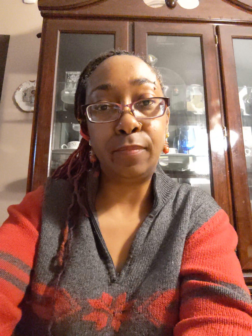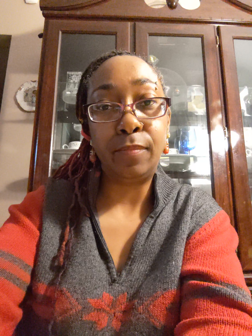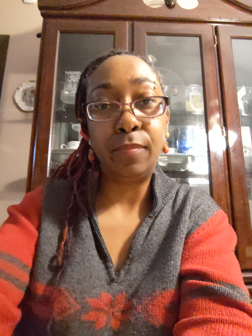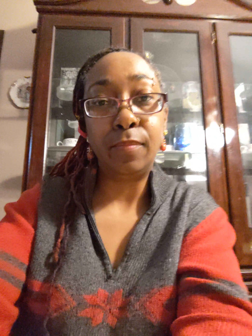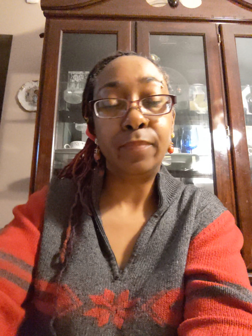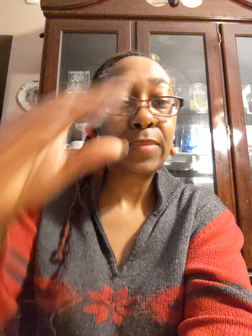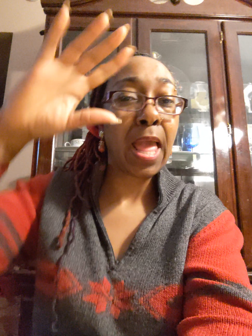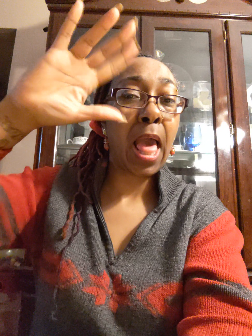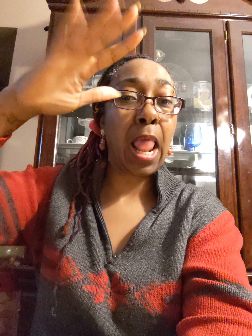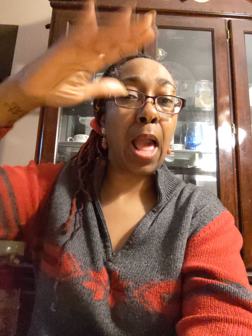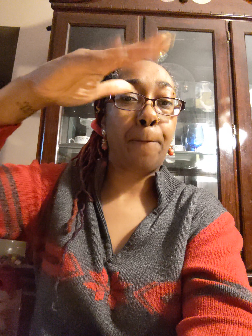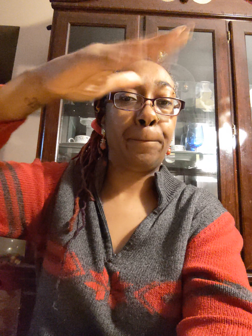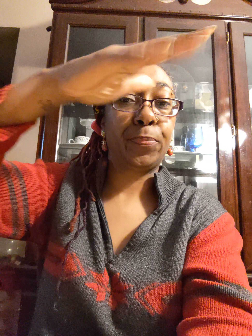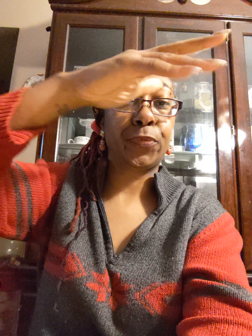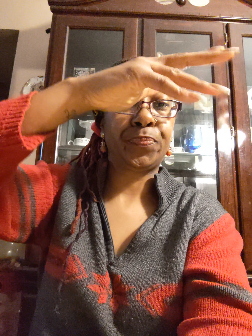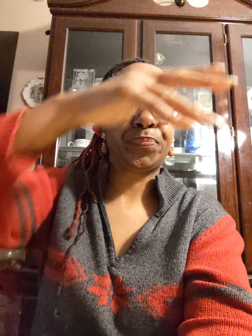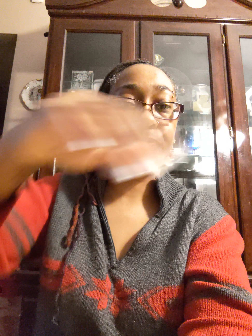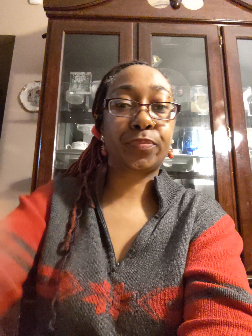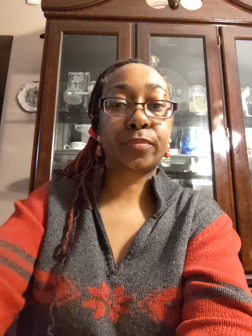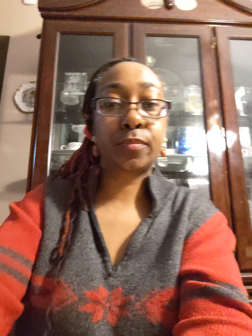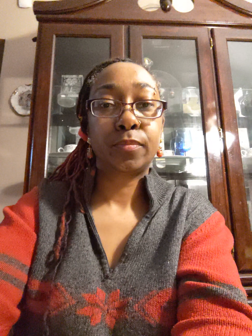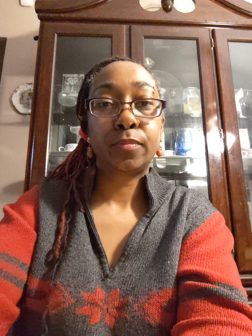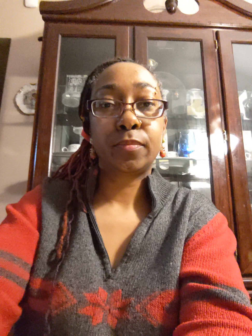helicopter